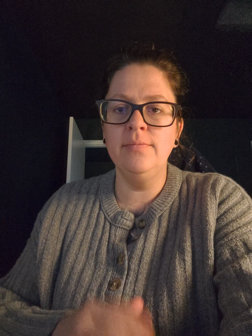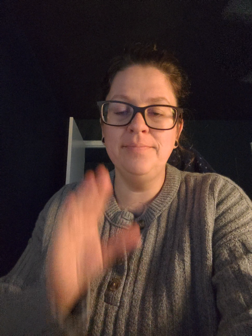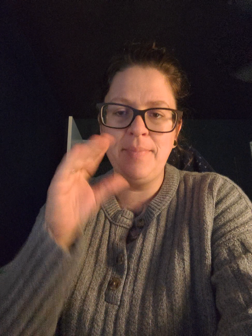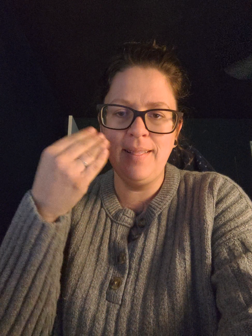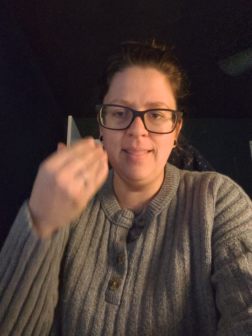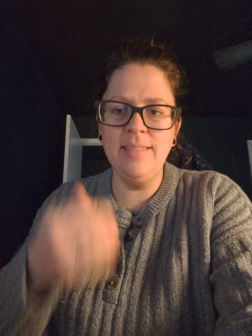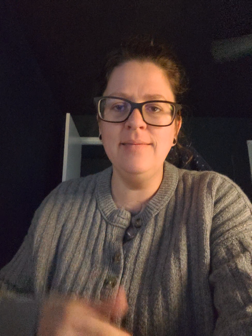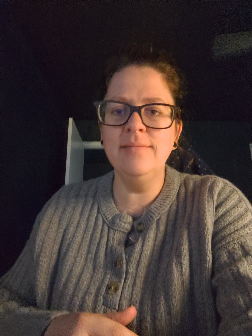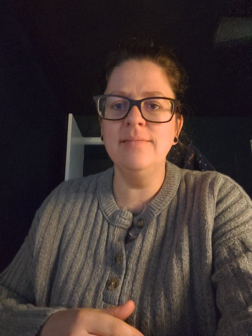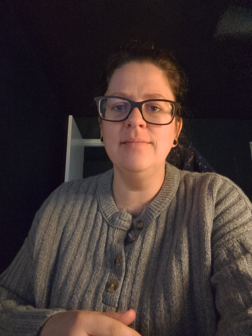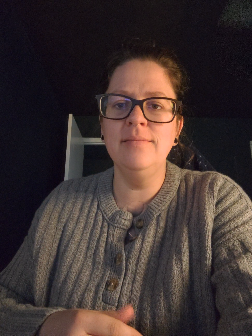smile